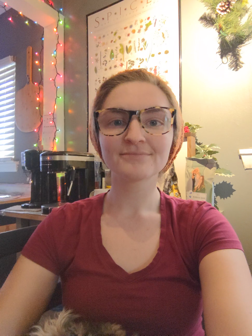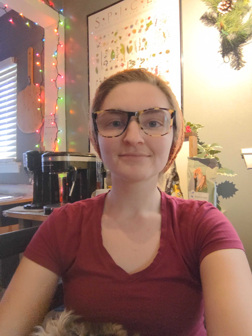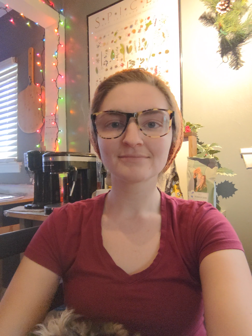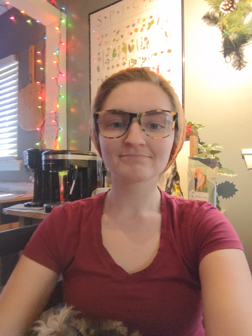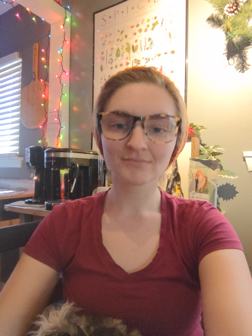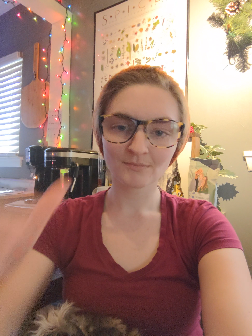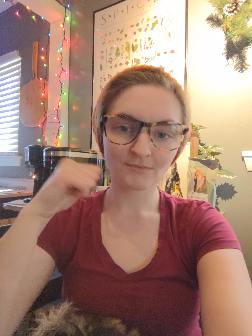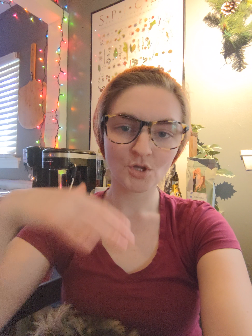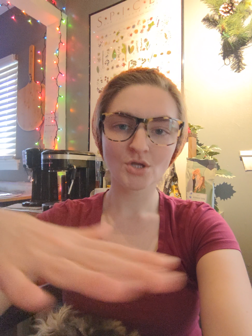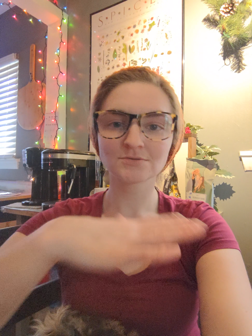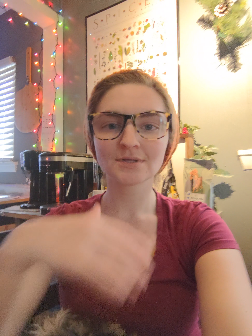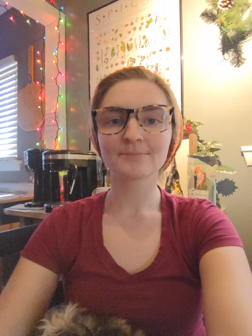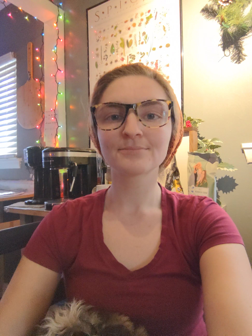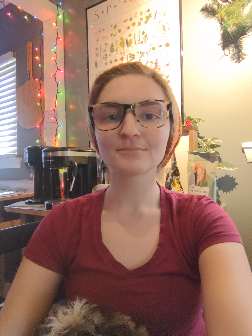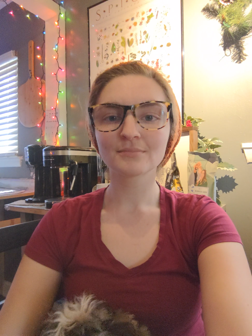backyard